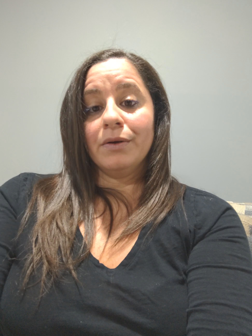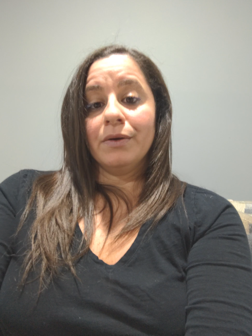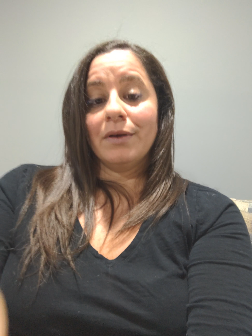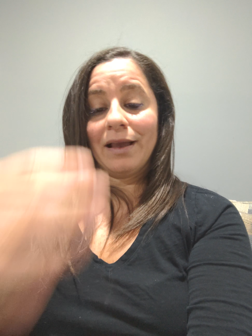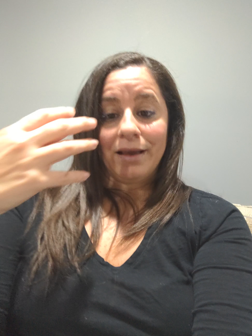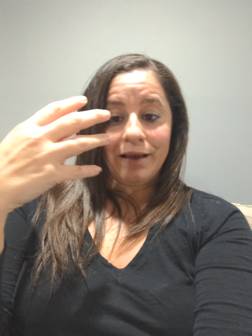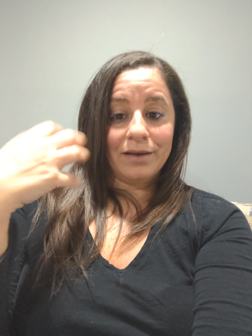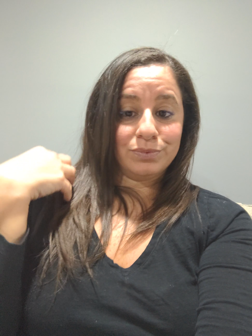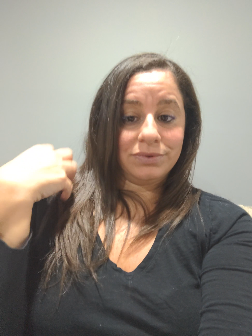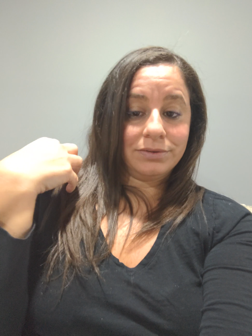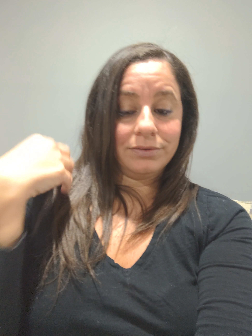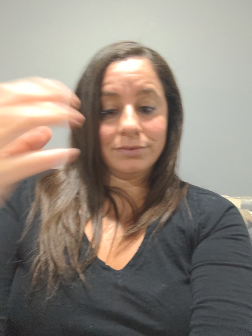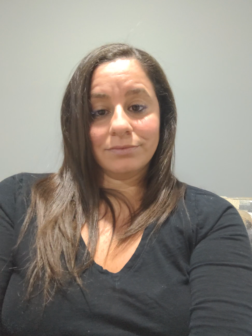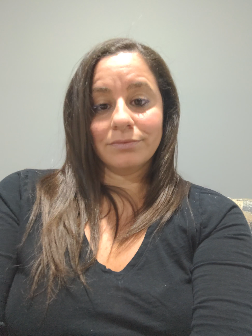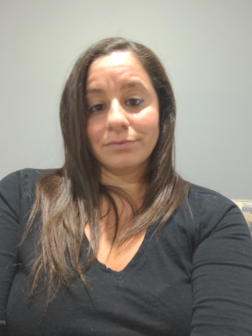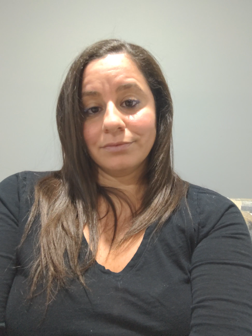outside